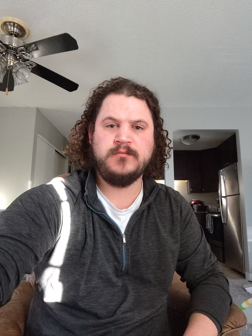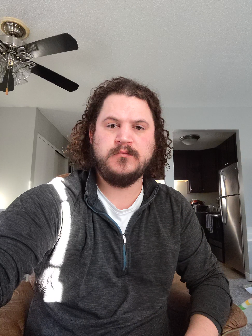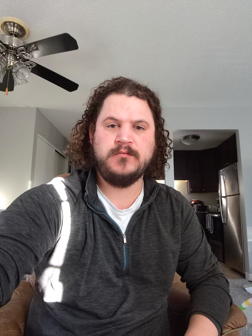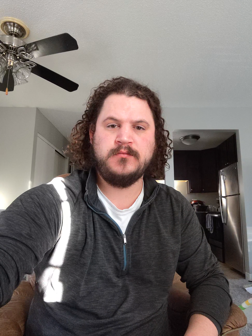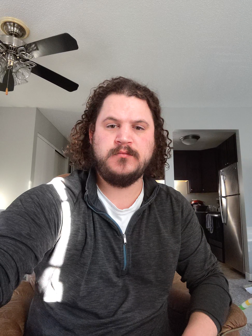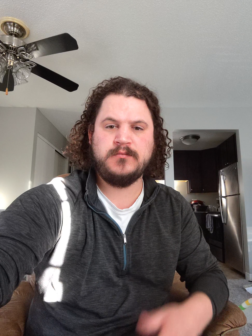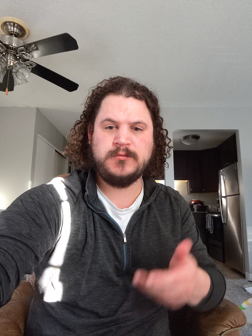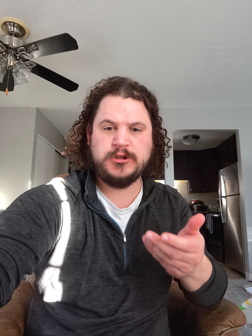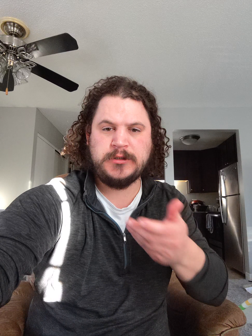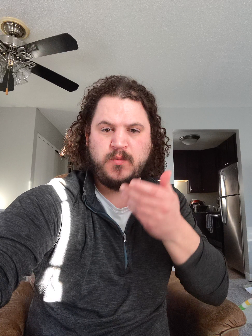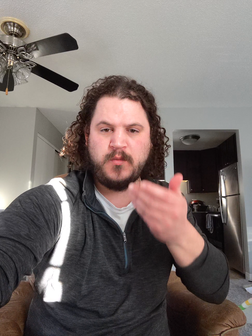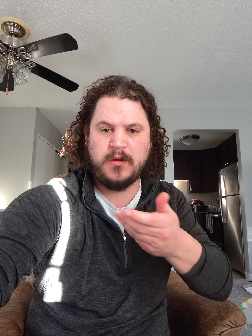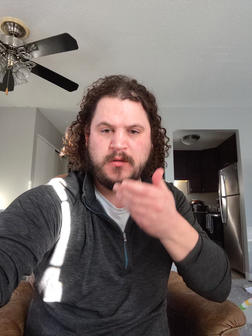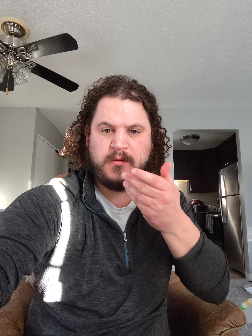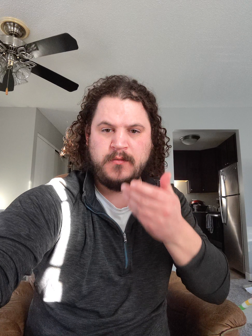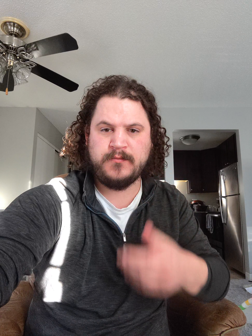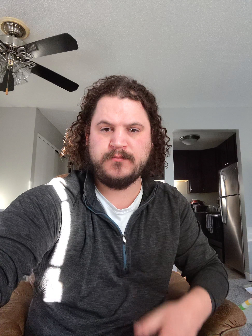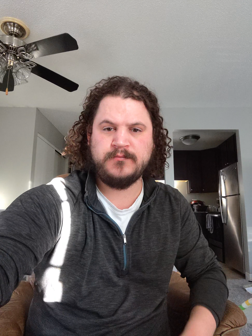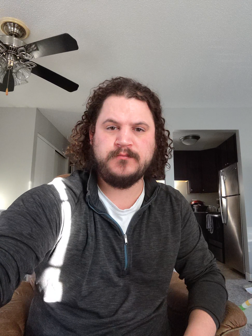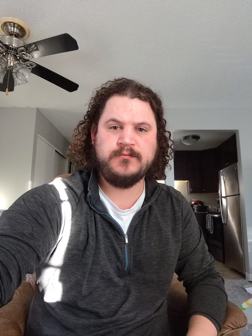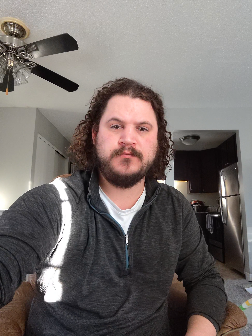cereal